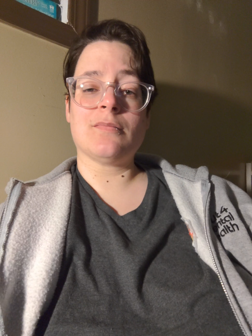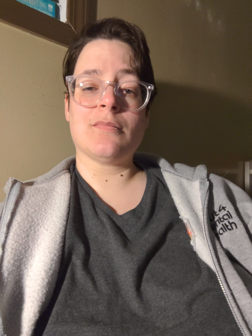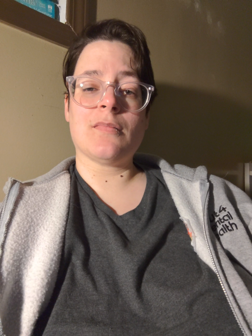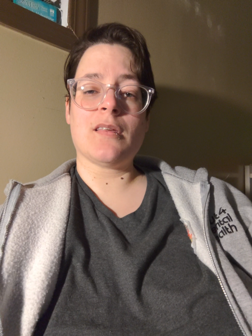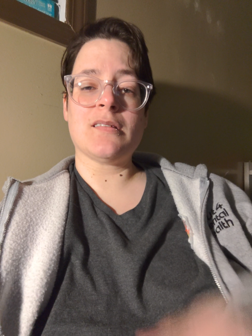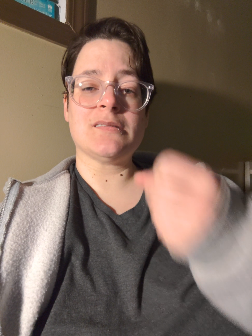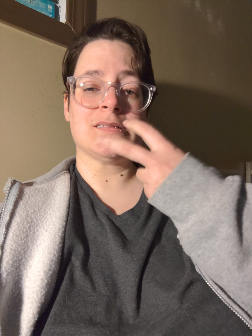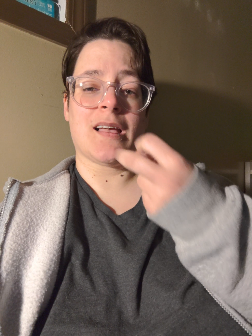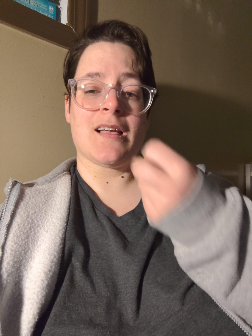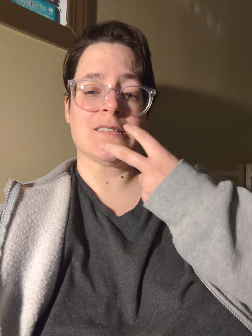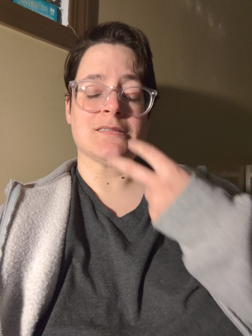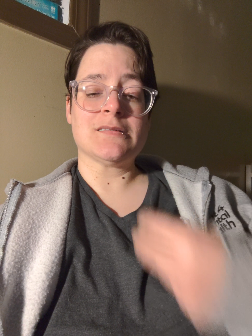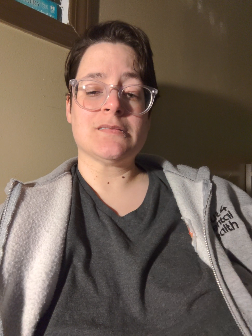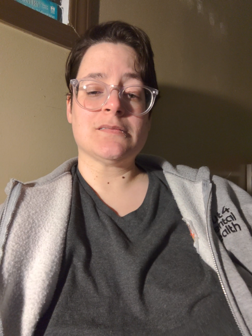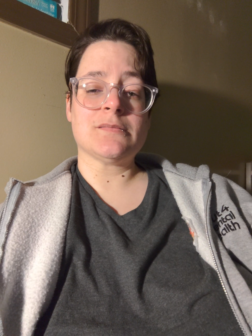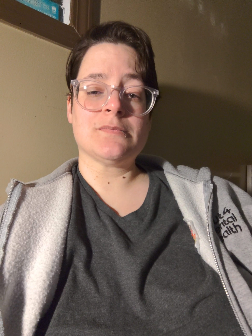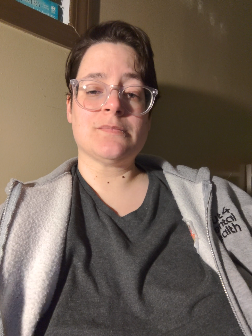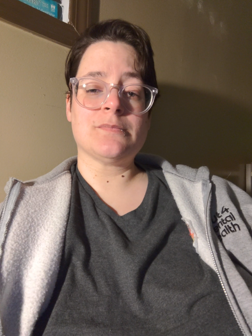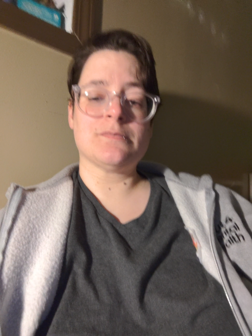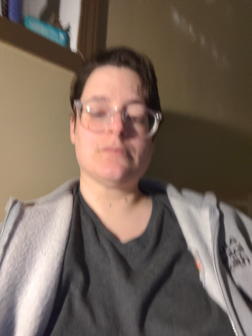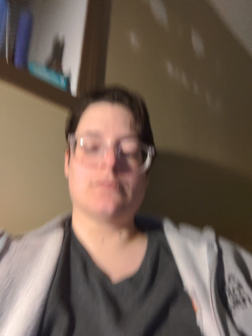snack